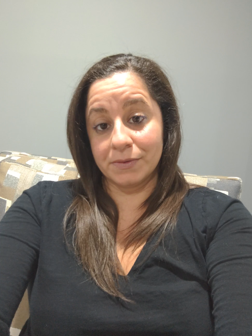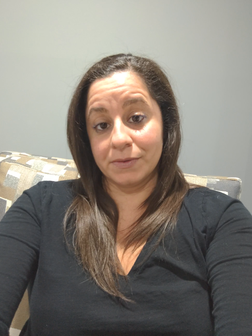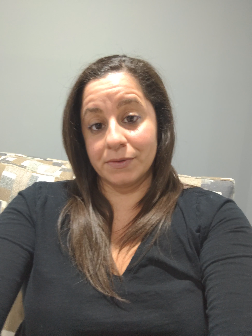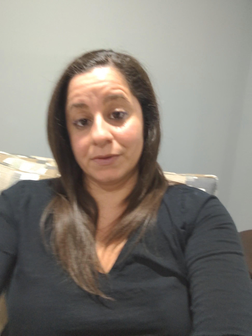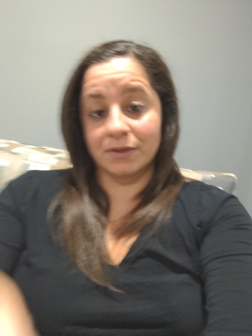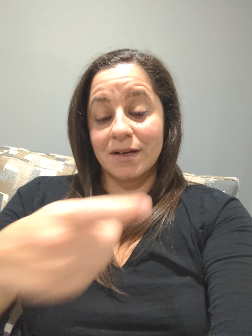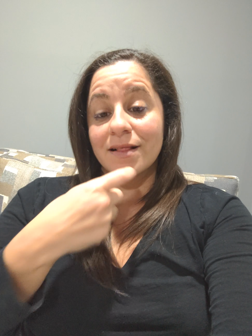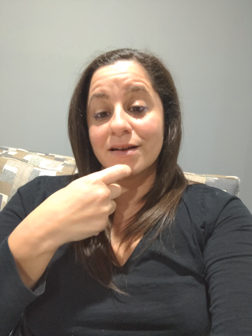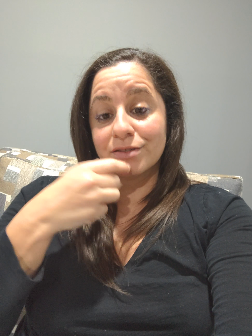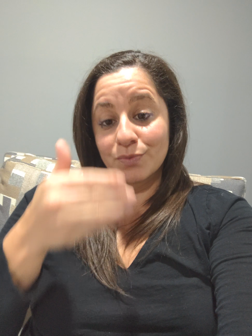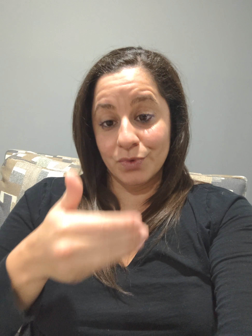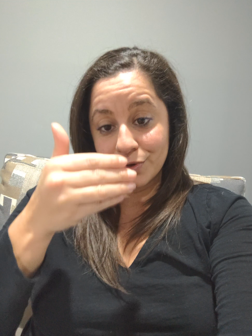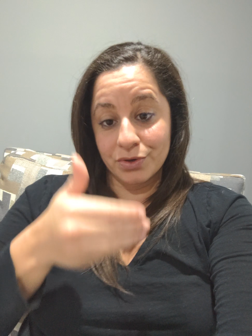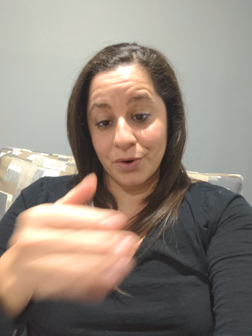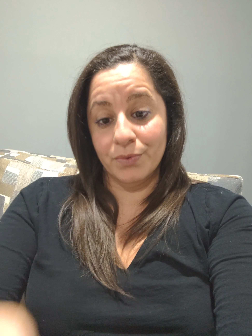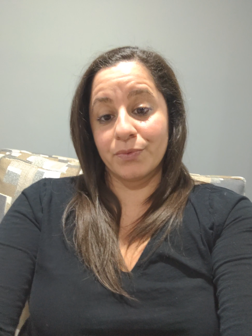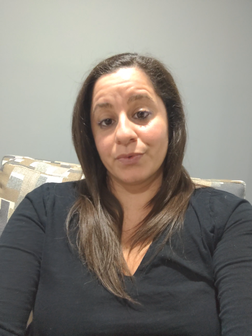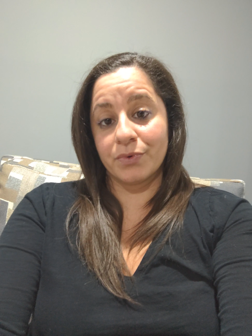window